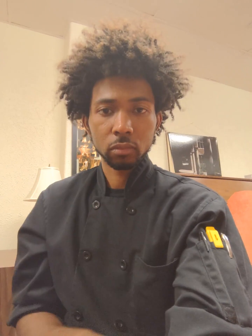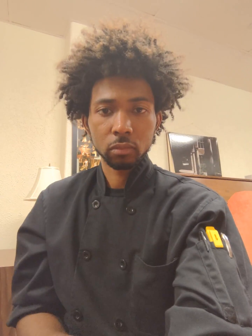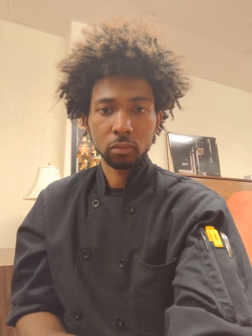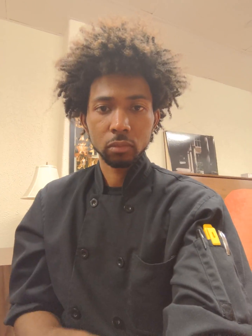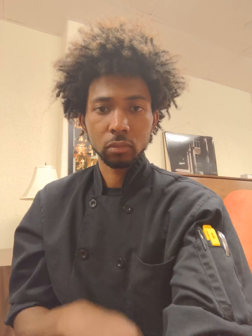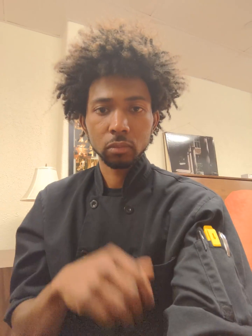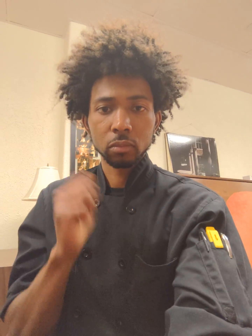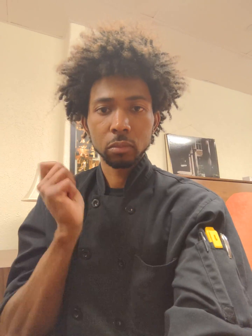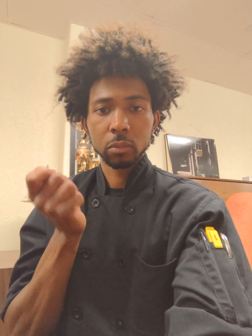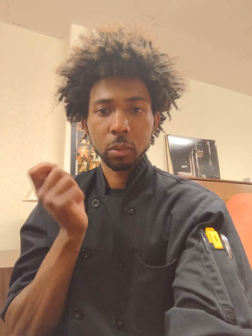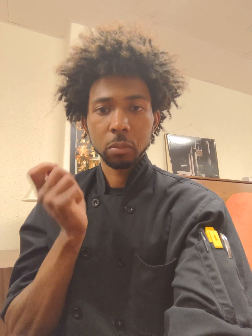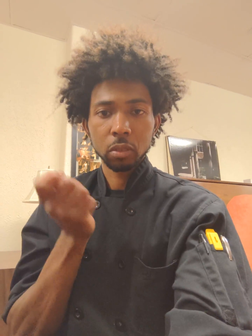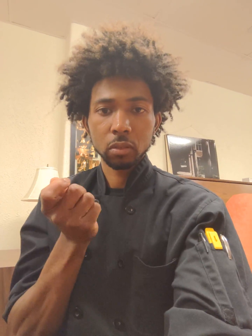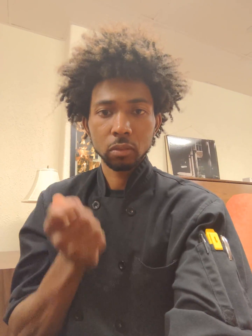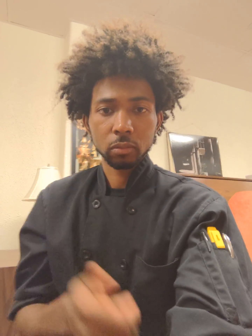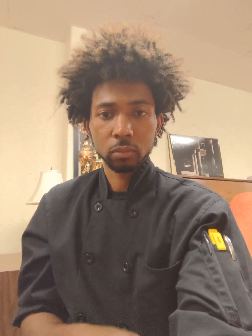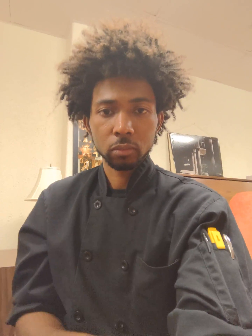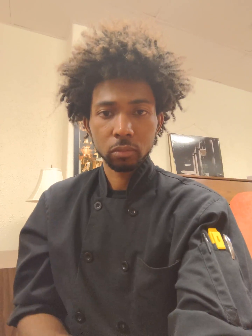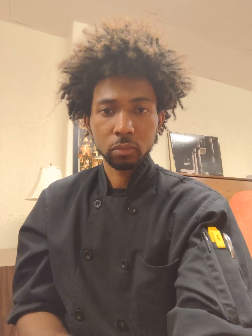bat